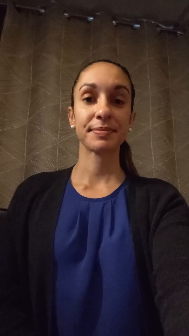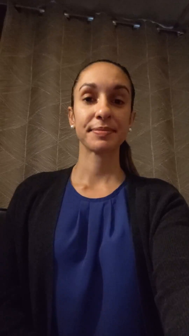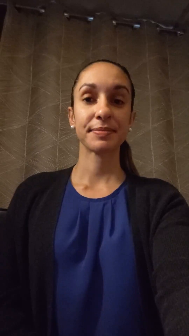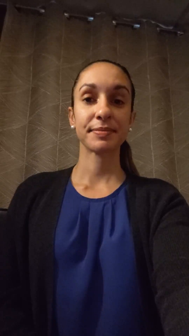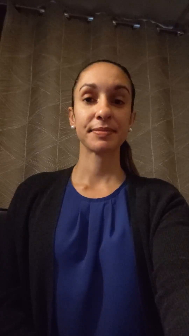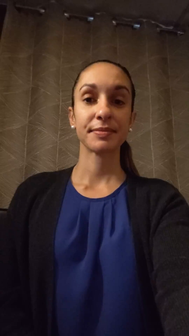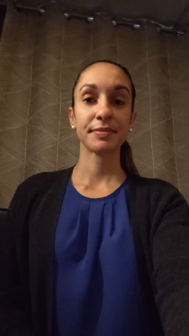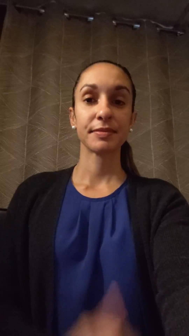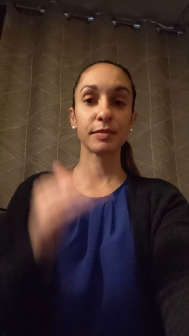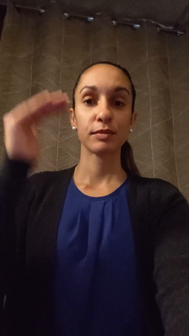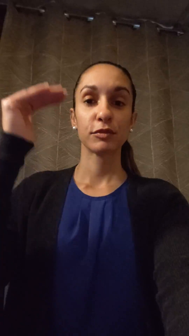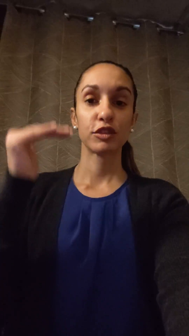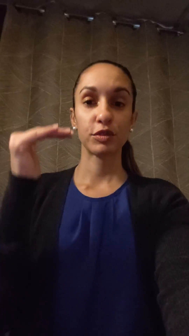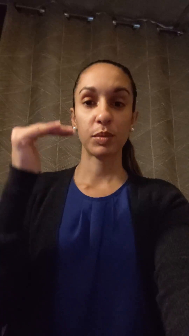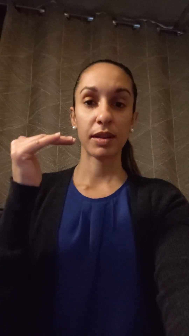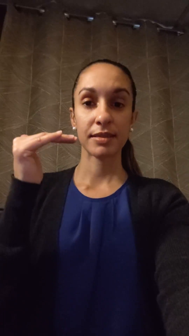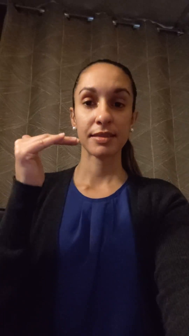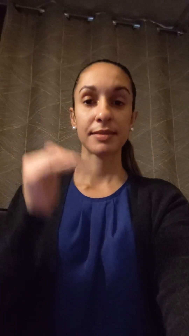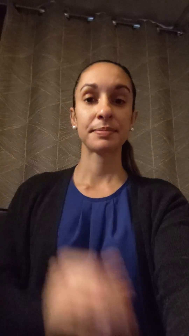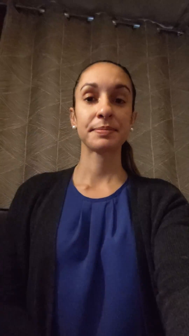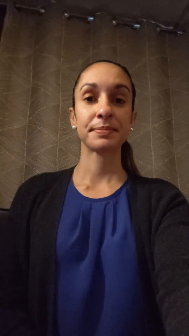short